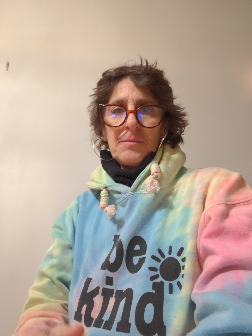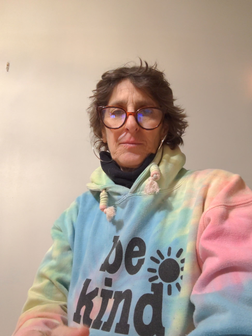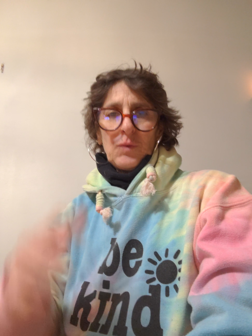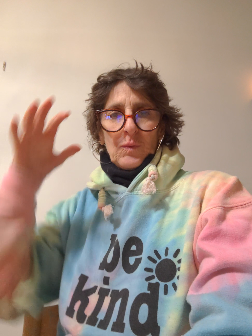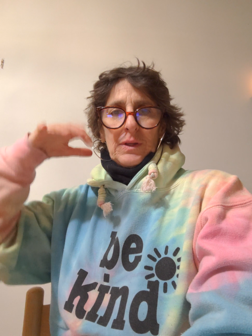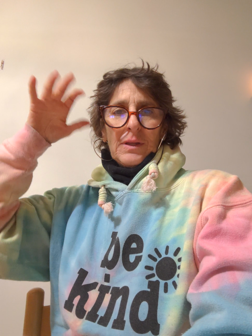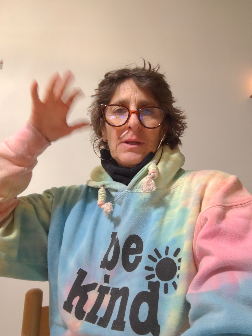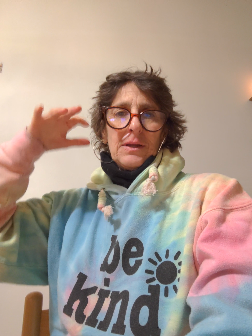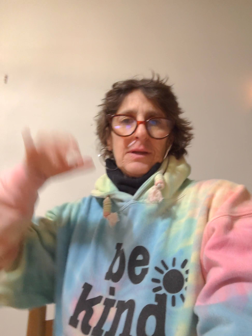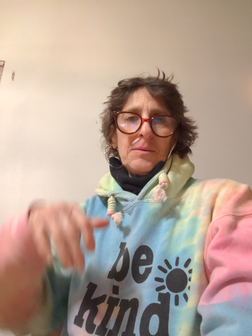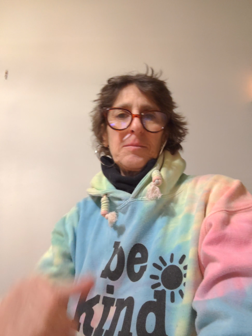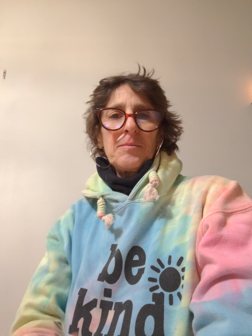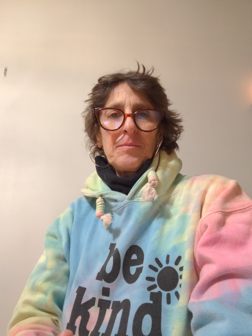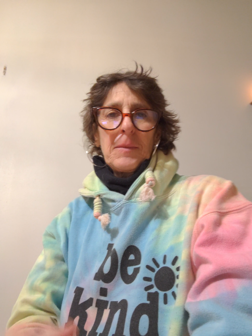rain